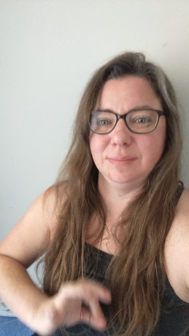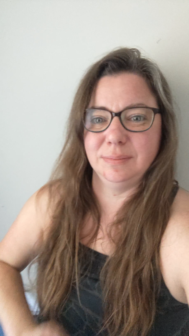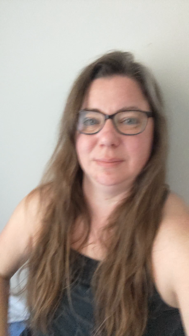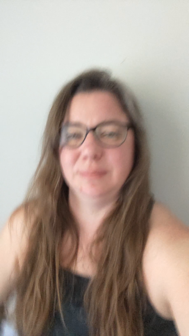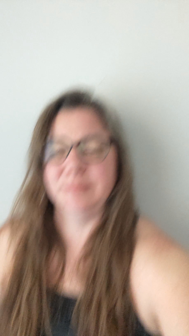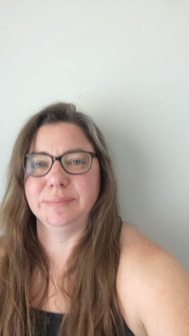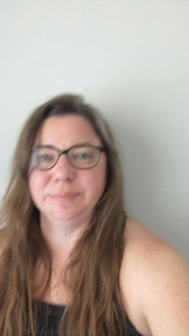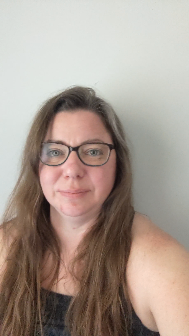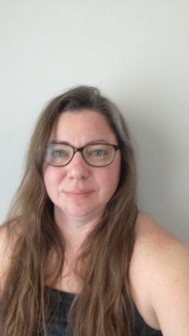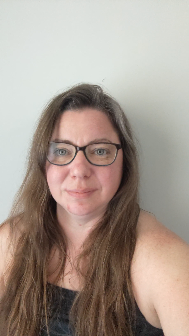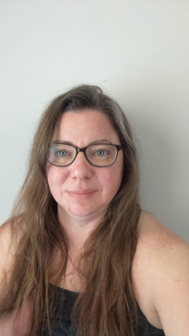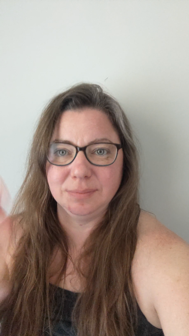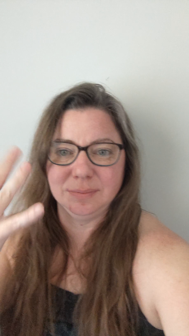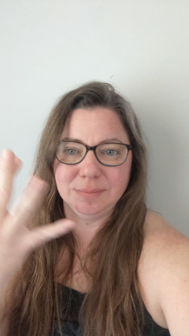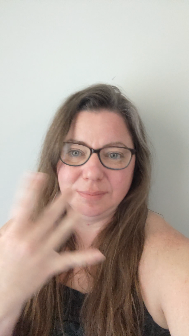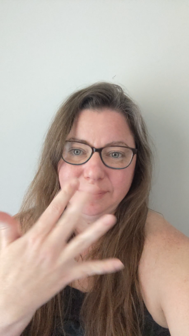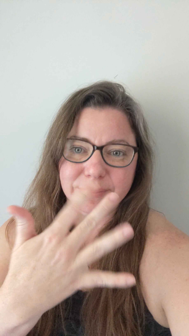hand